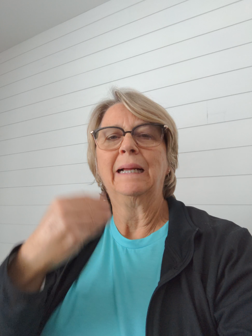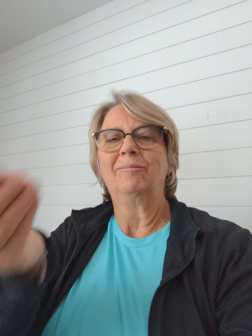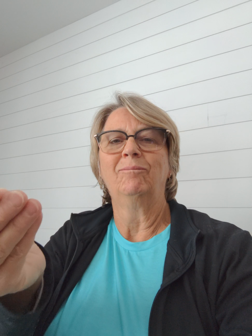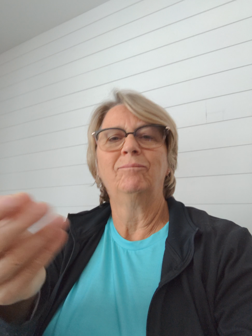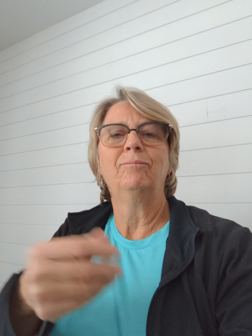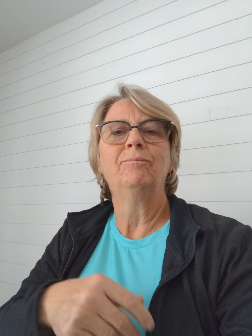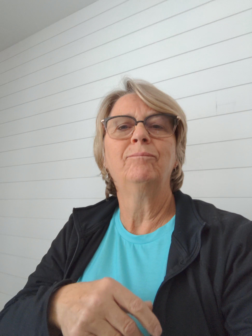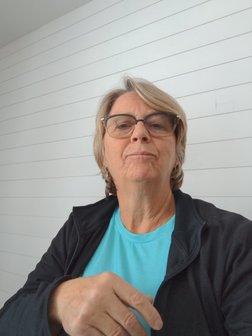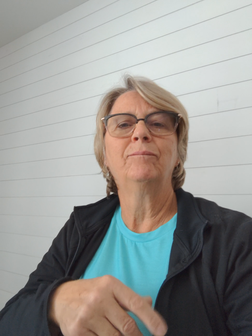give